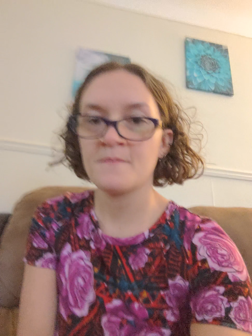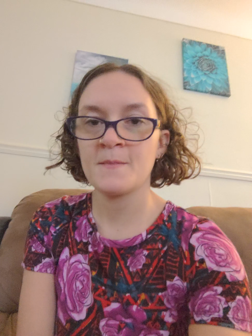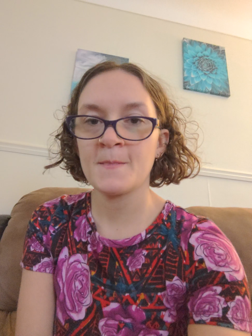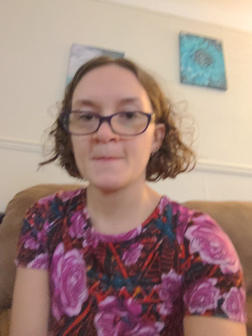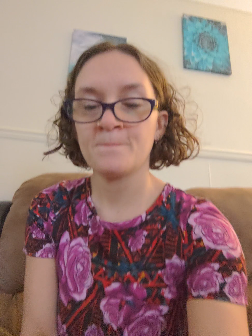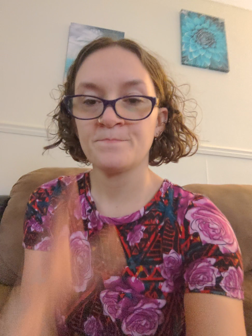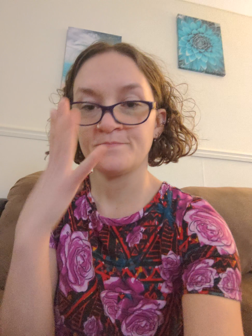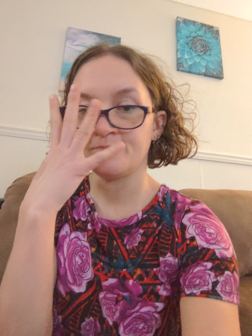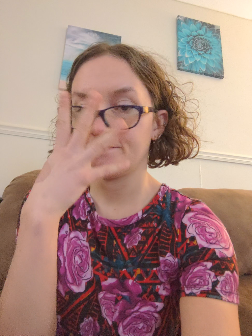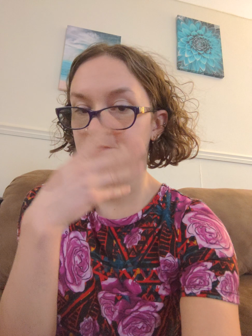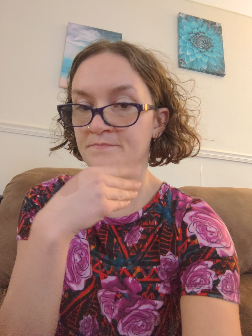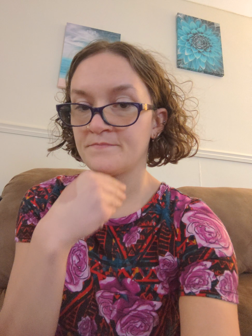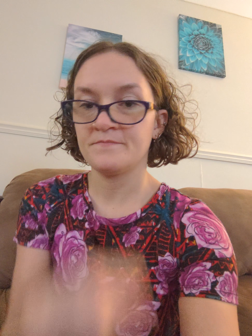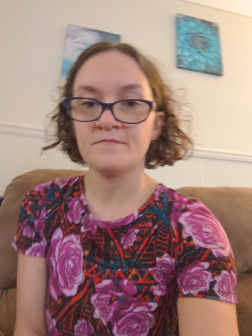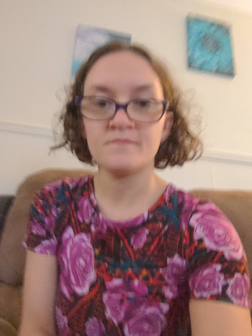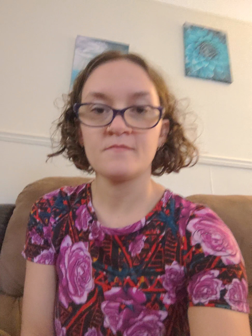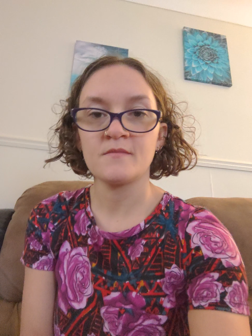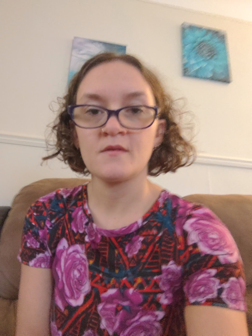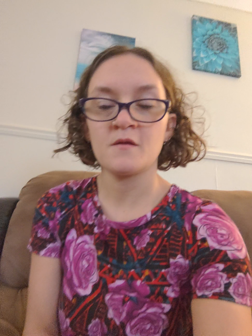pretty